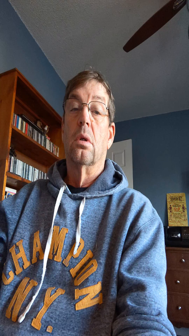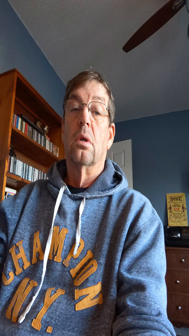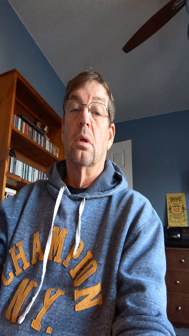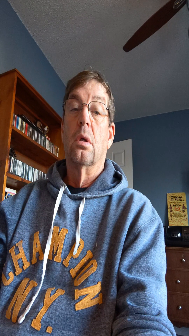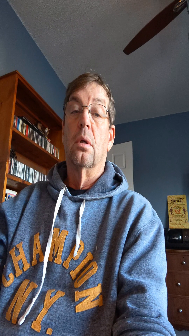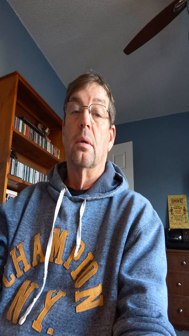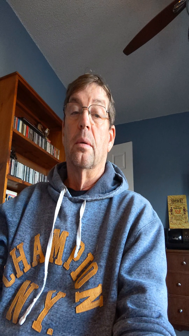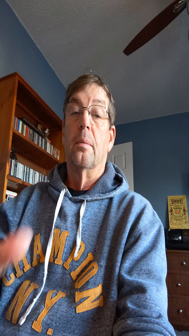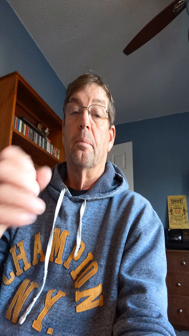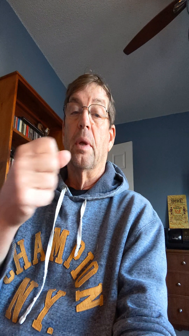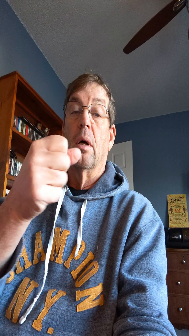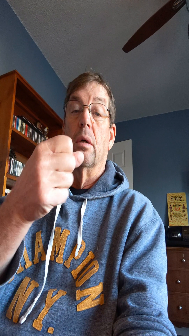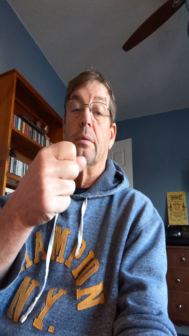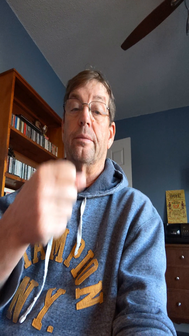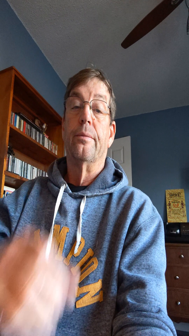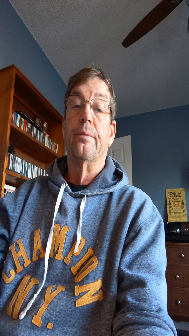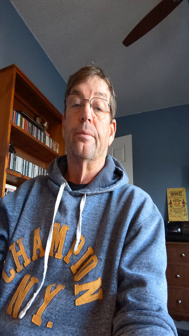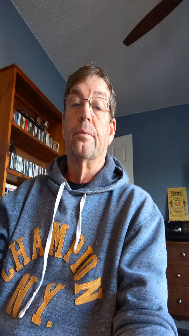milk